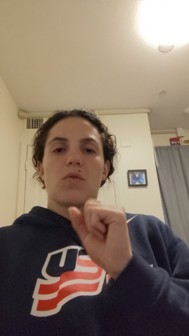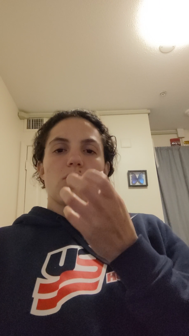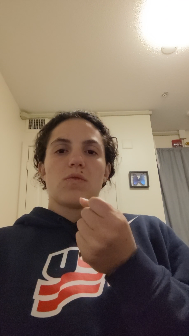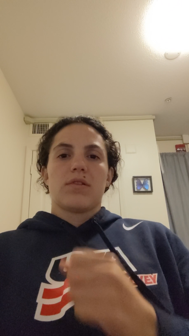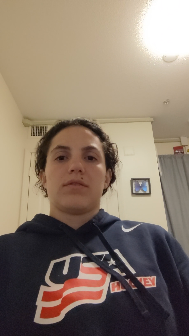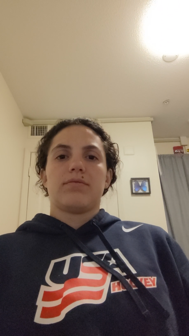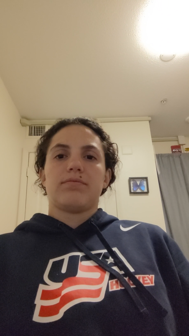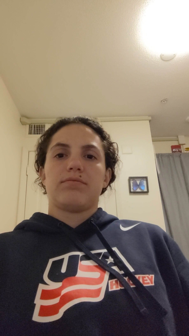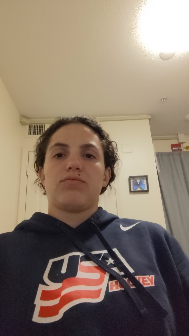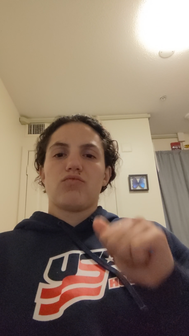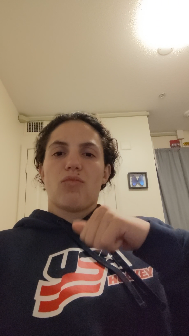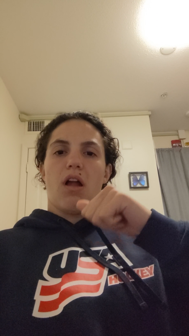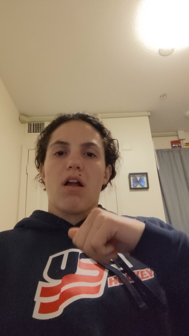rock